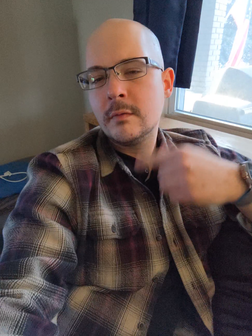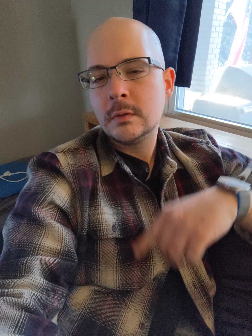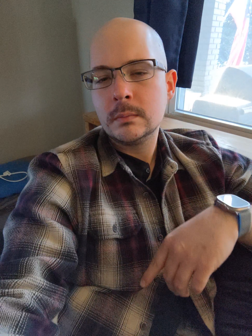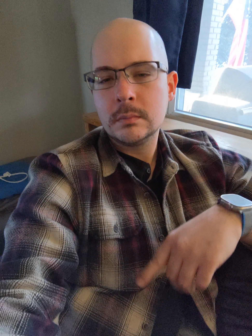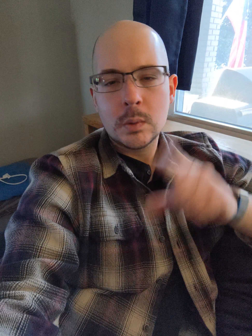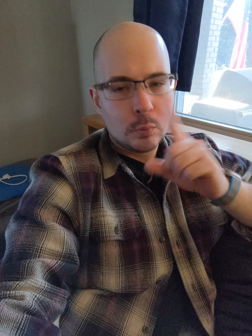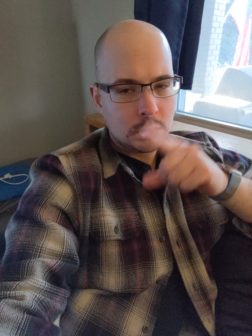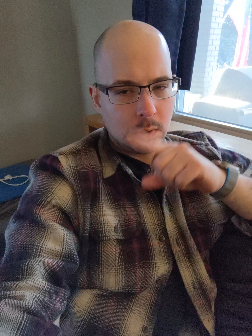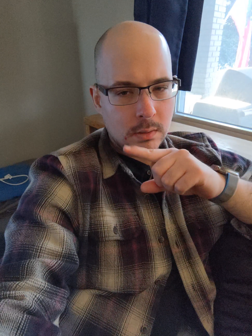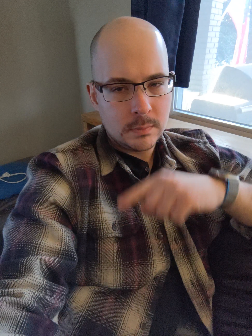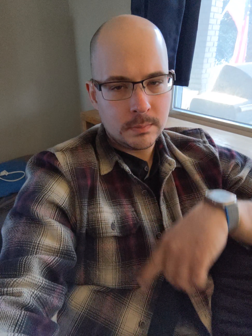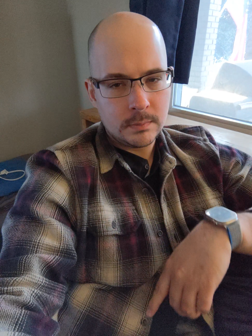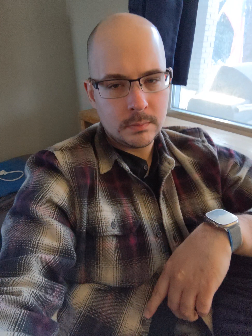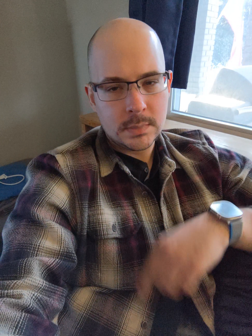pretend